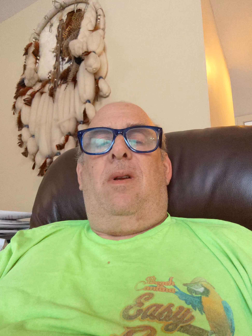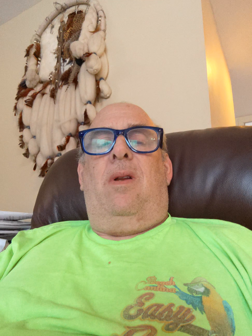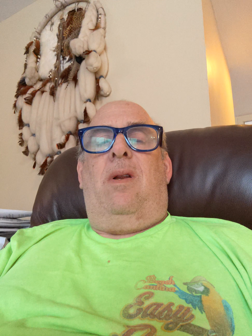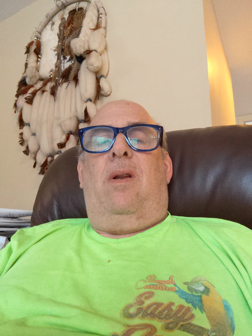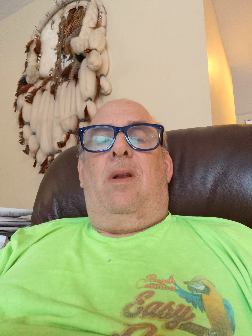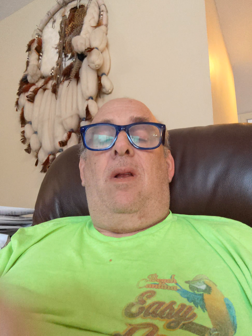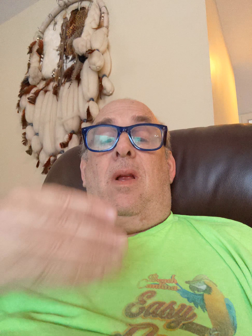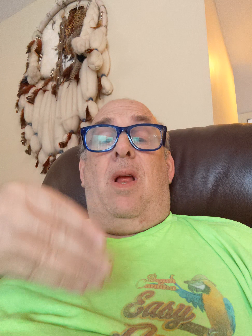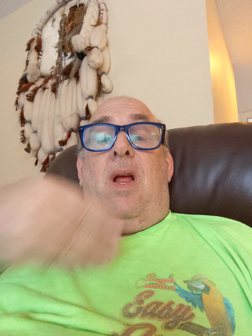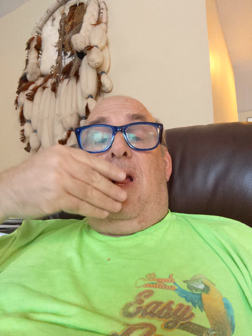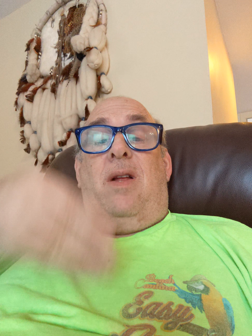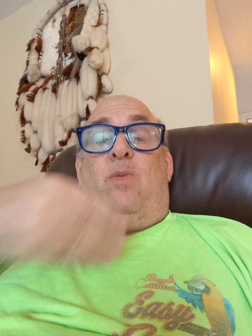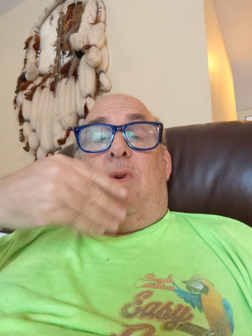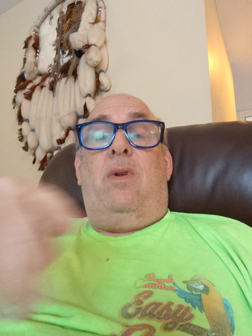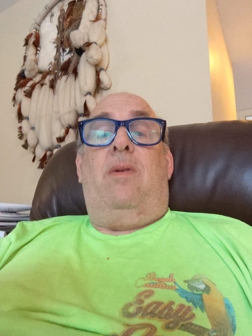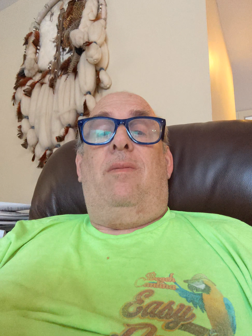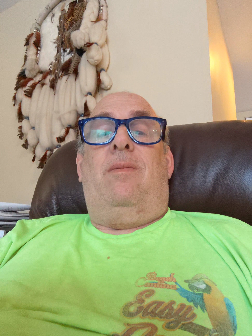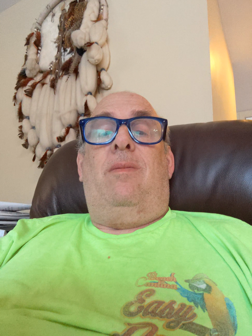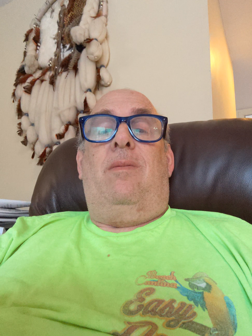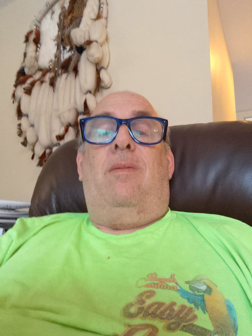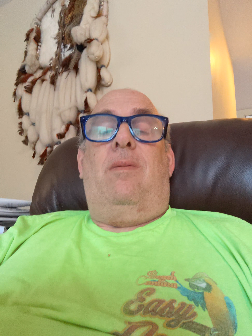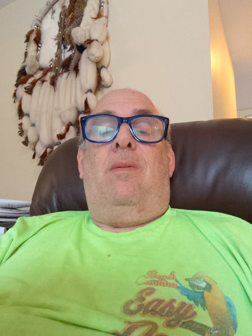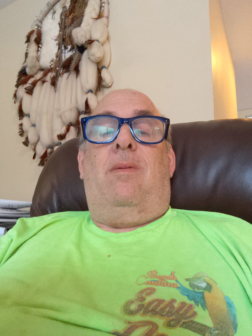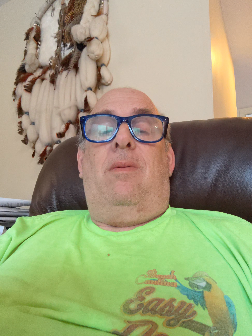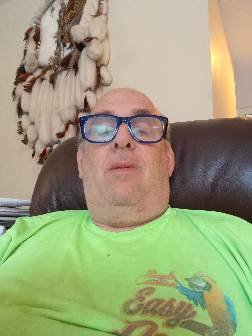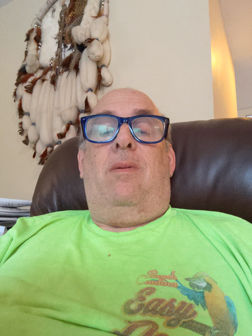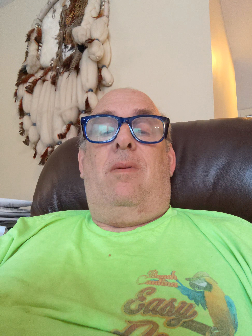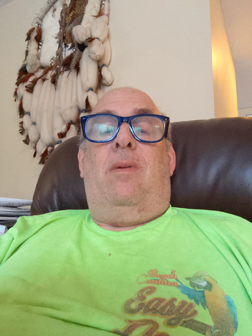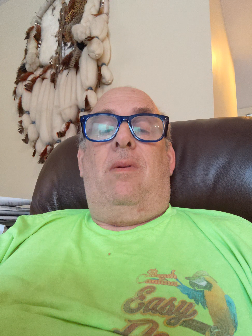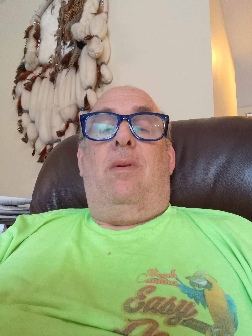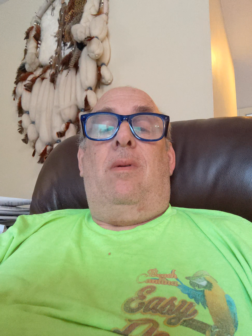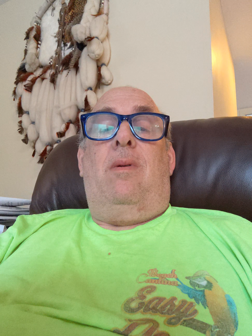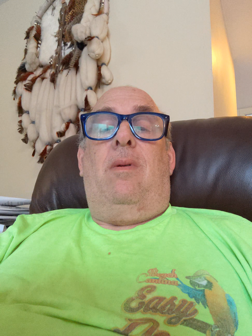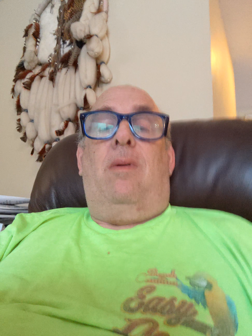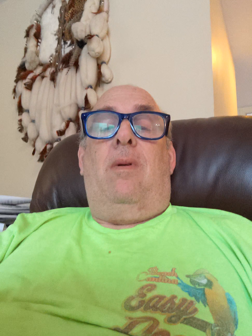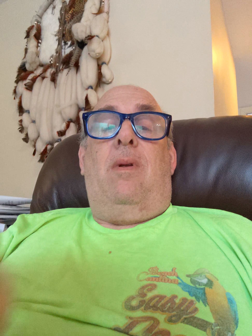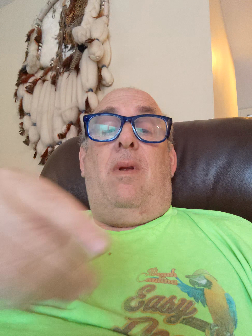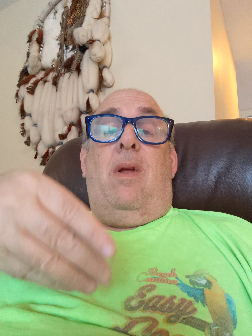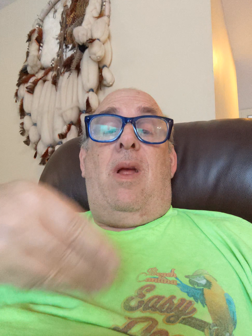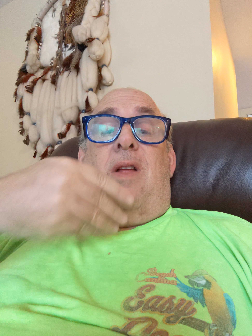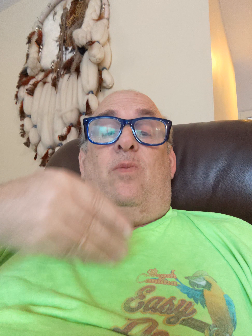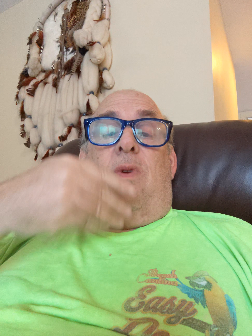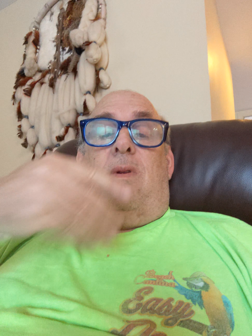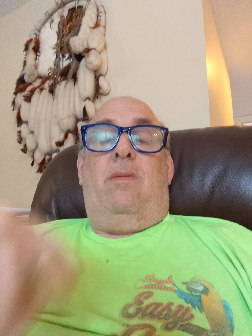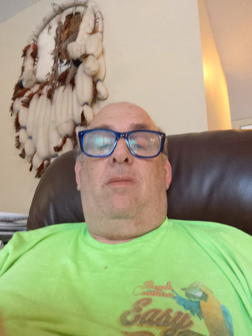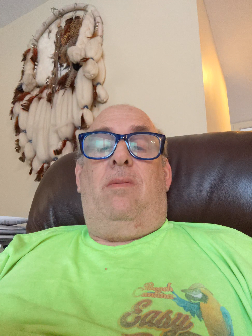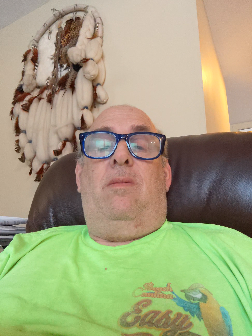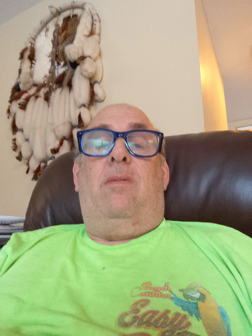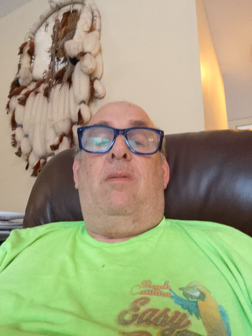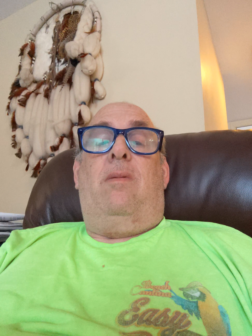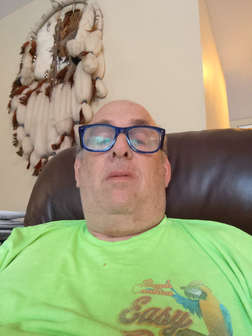cereal